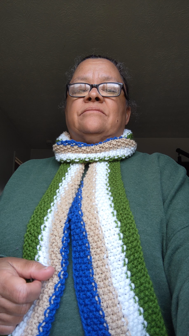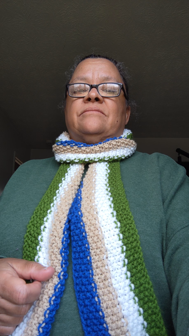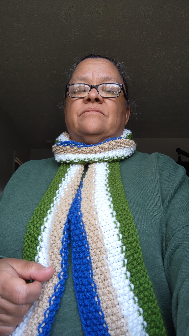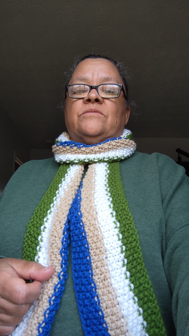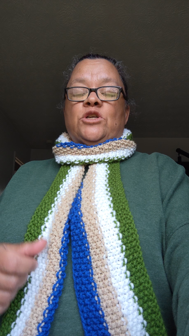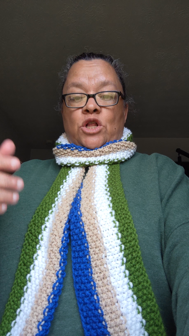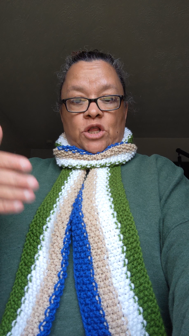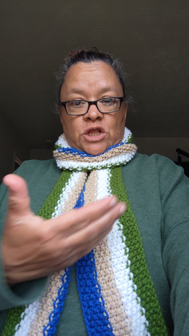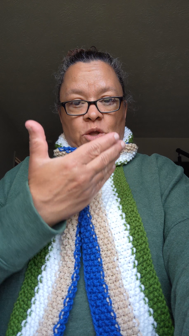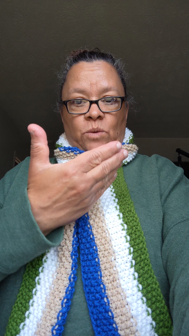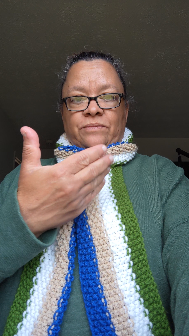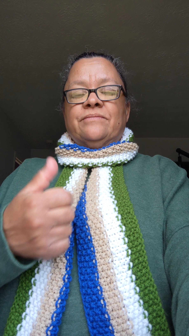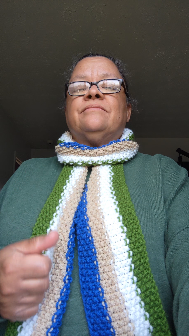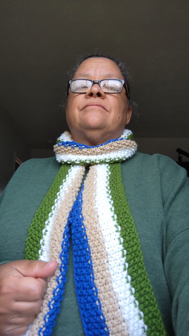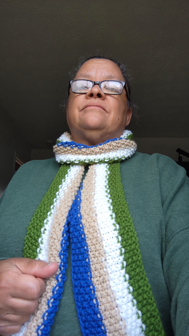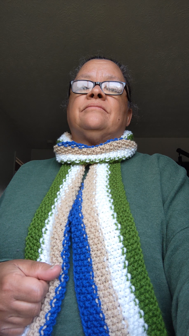new